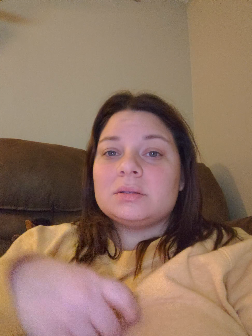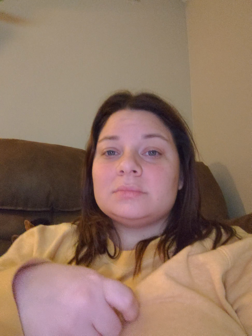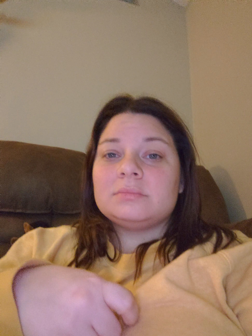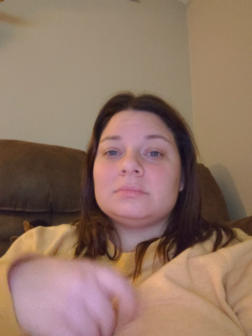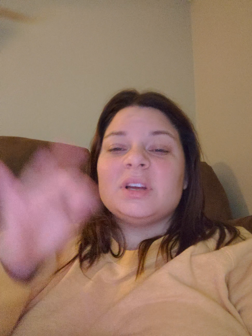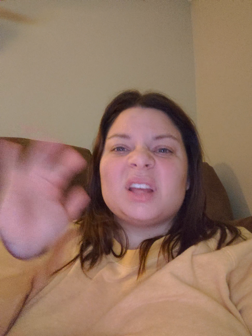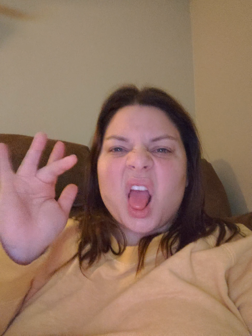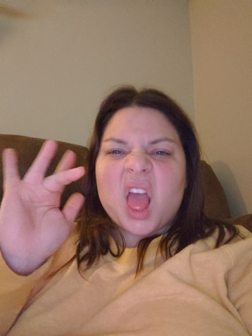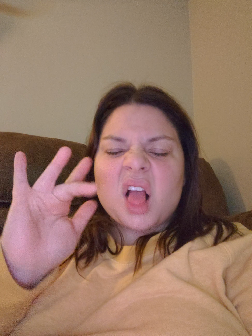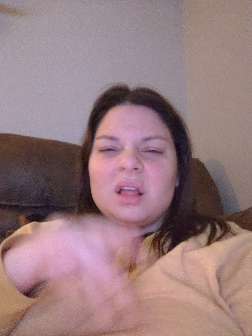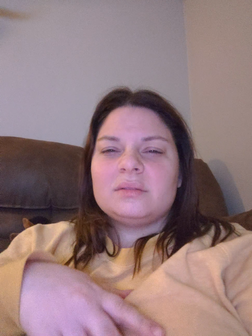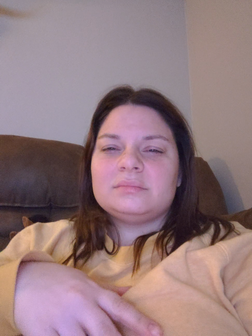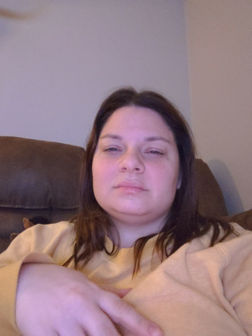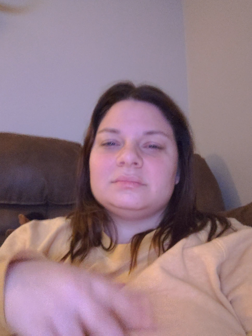yucky